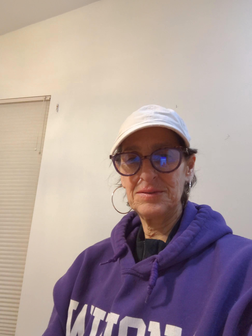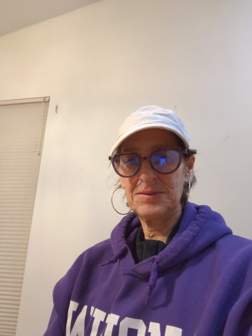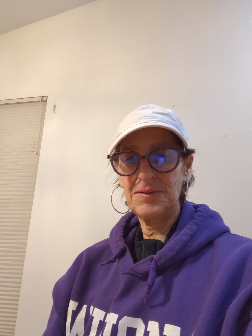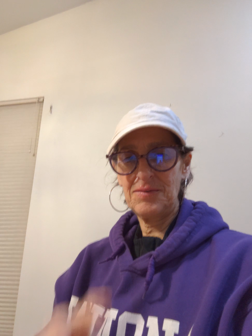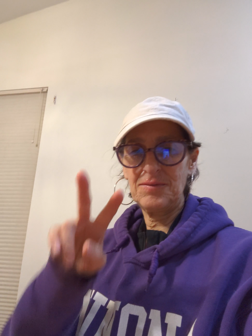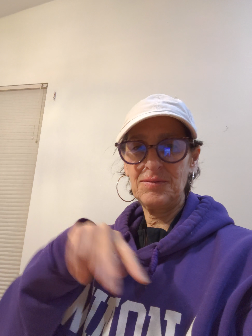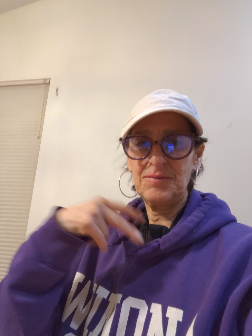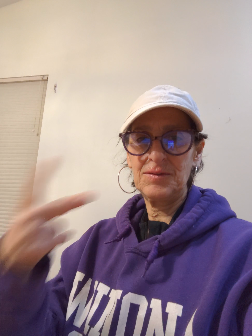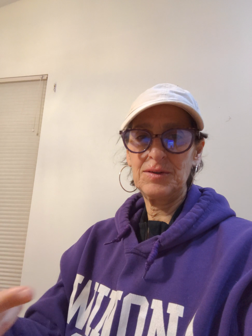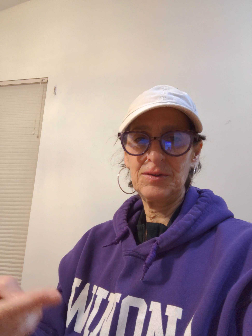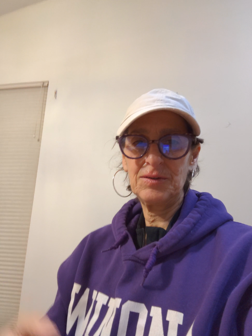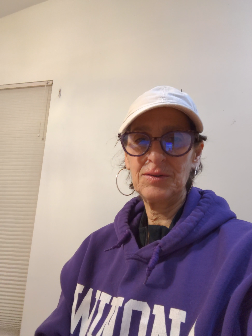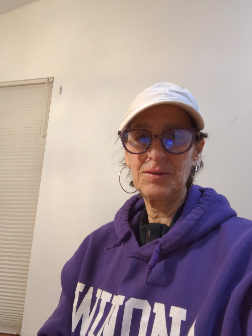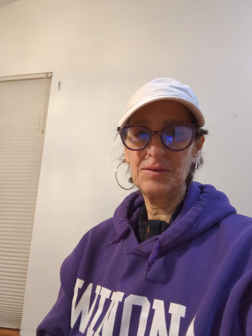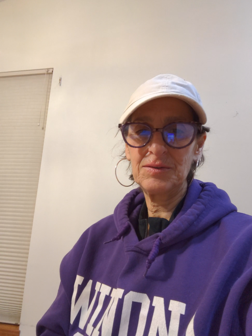fall